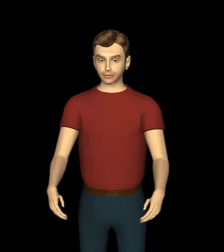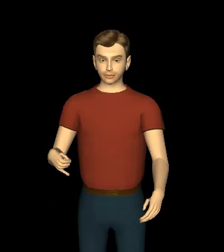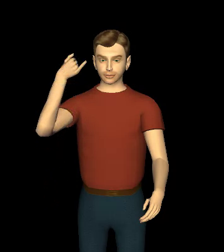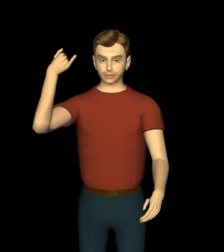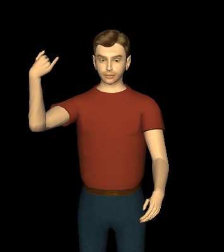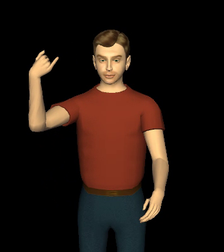فكرة